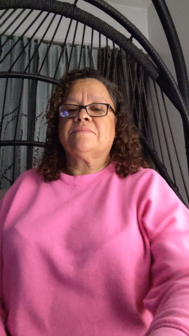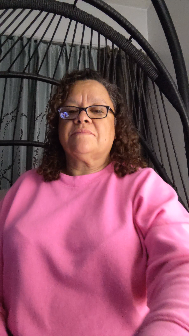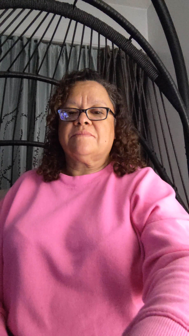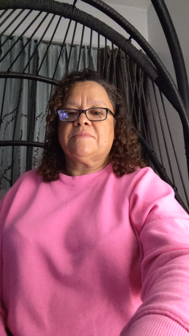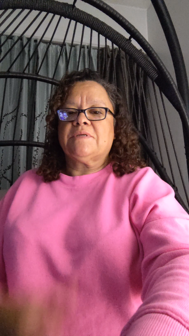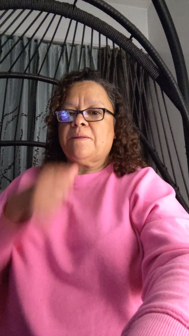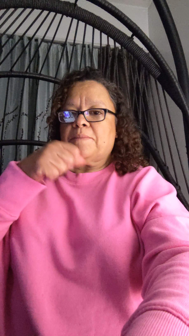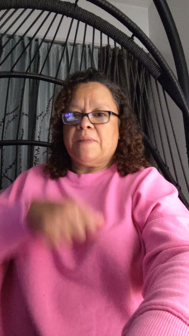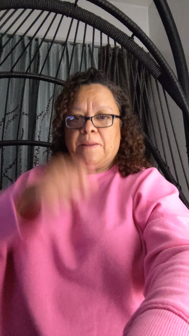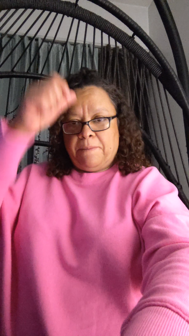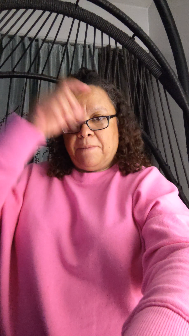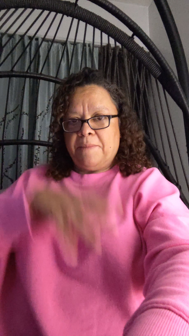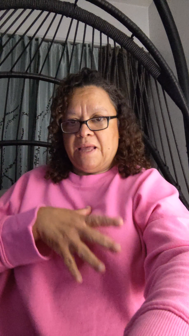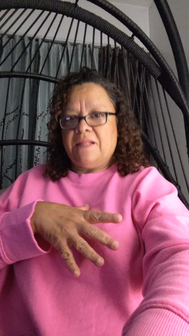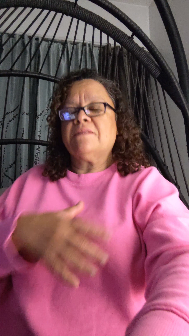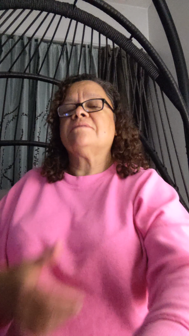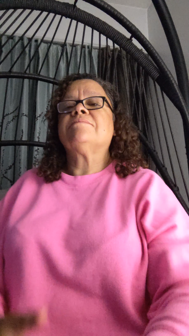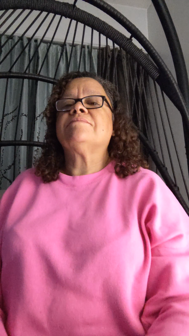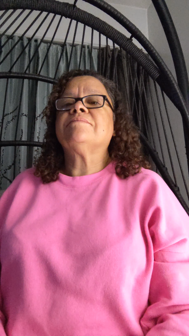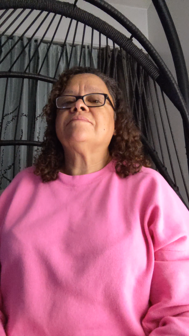mailman